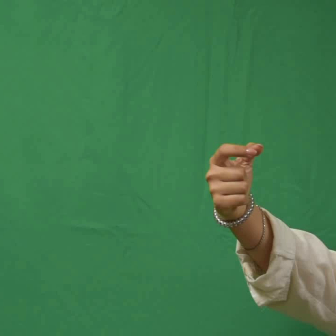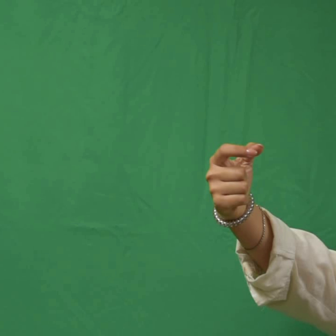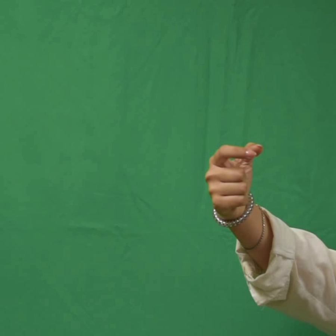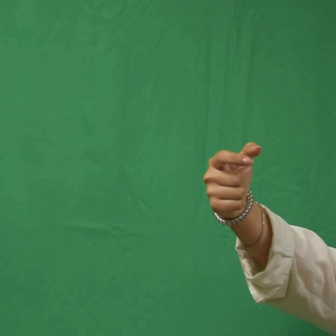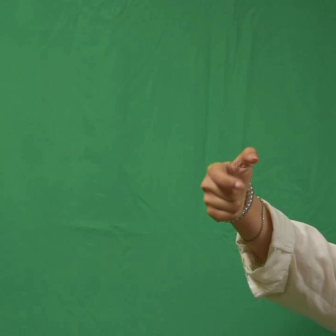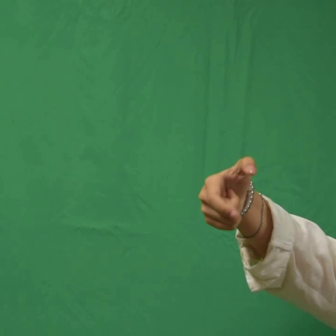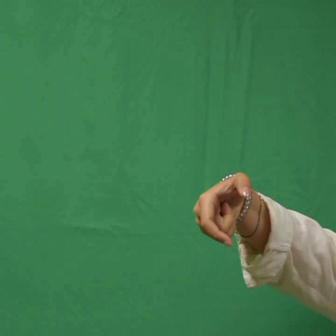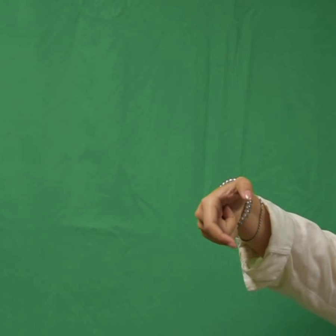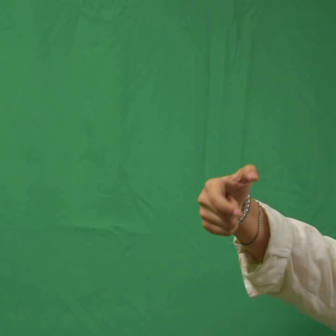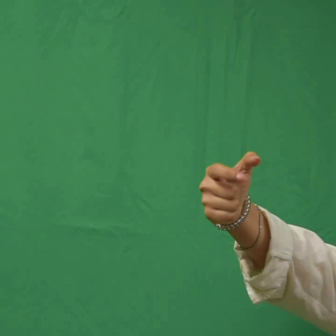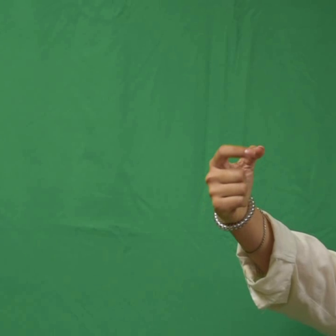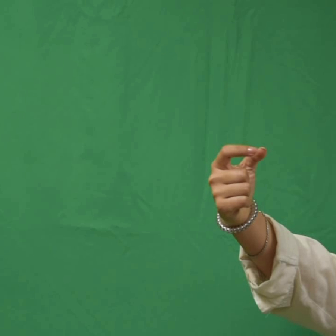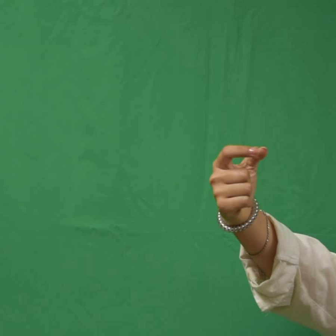Q